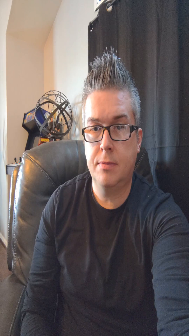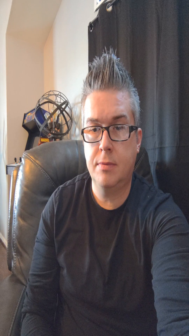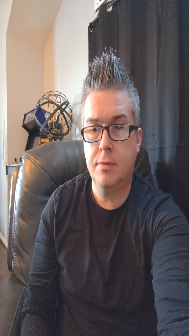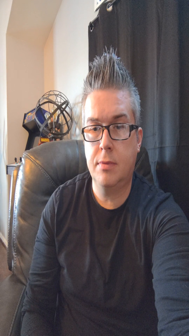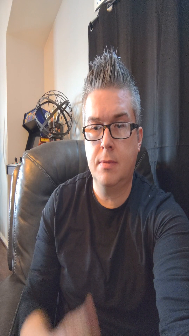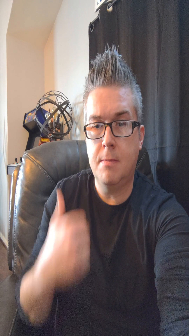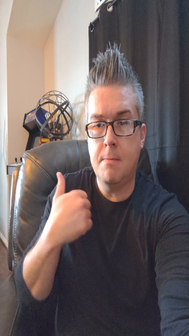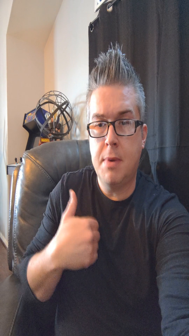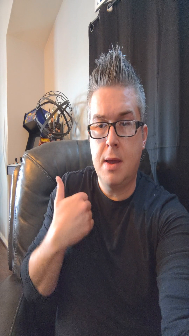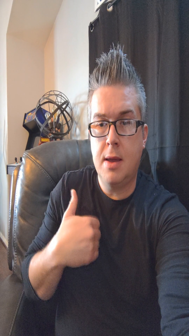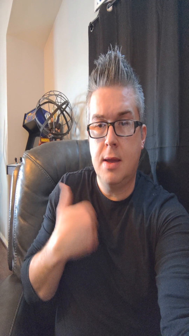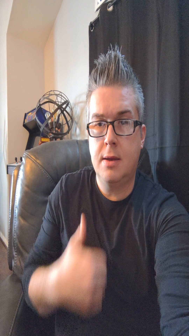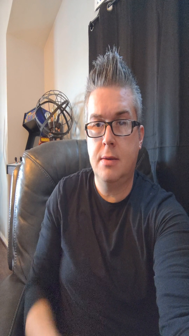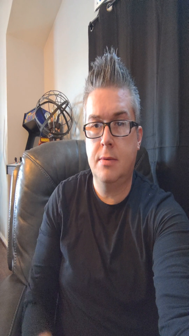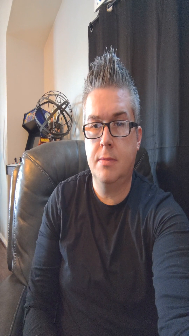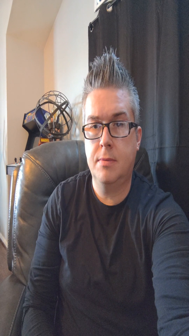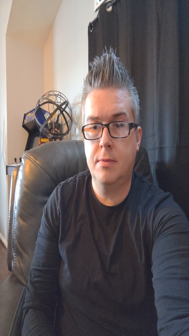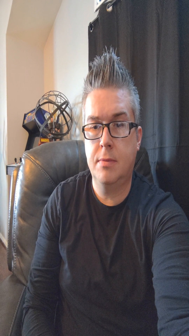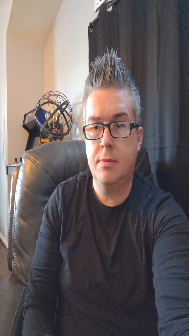bath